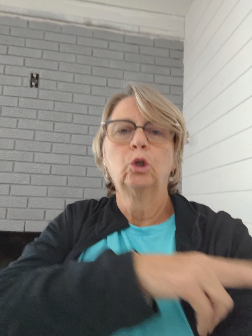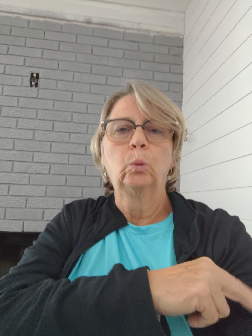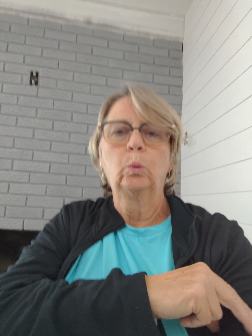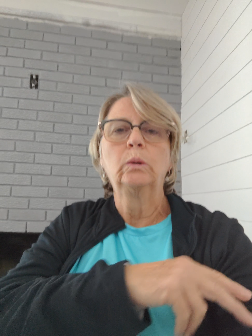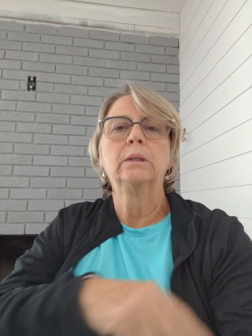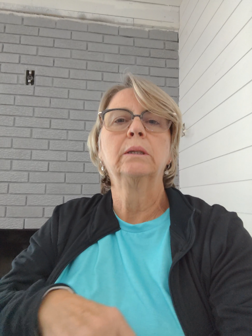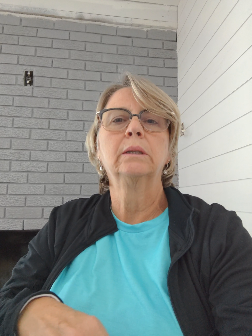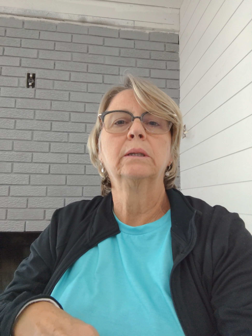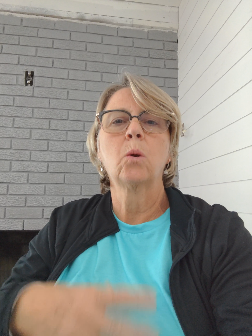goose